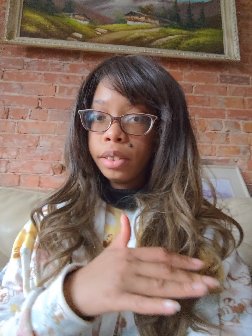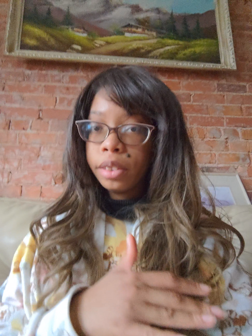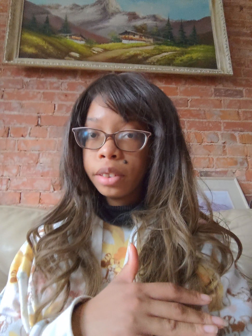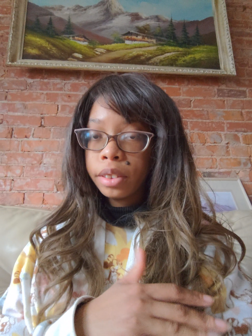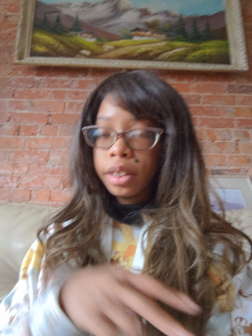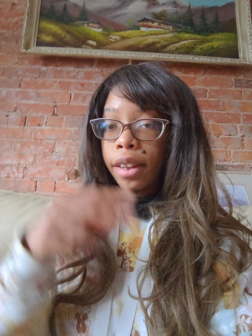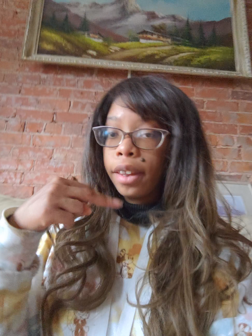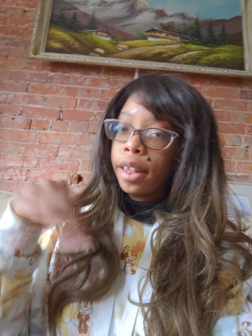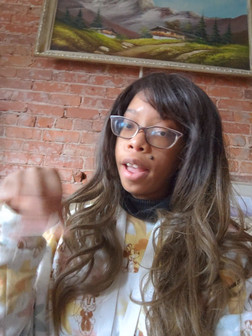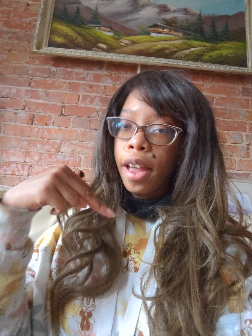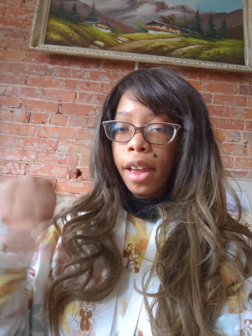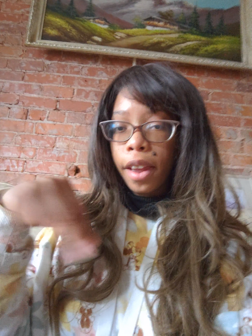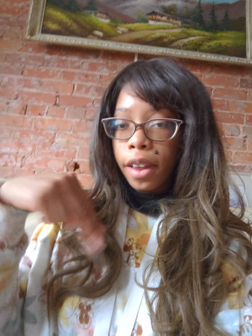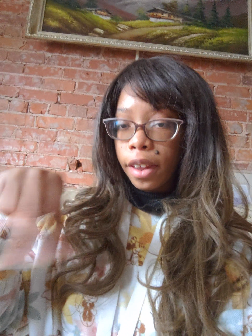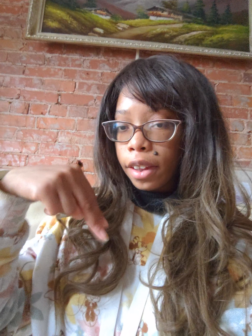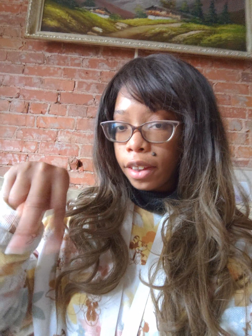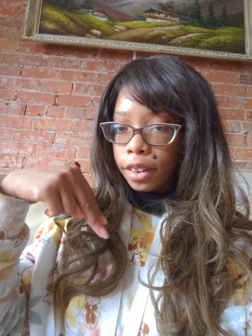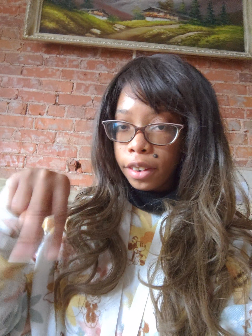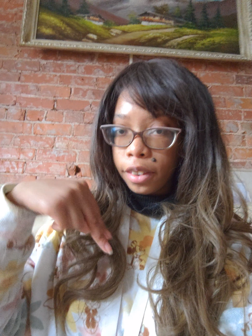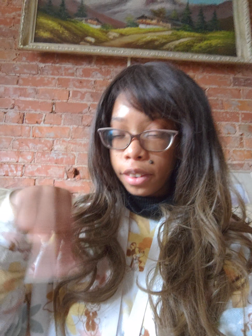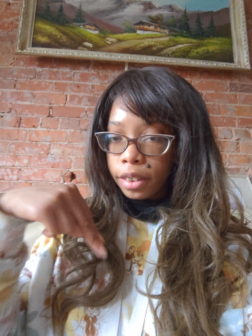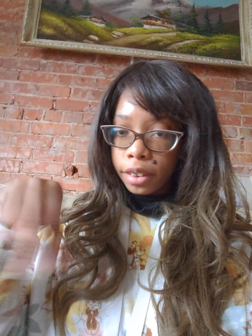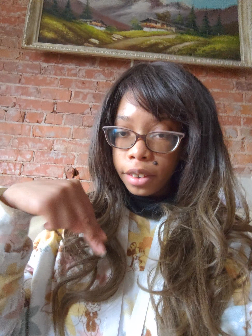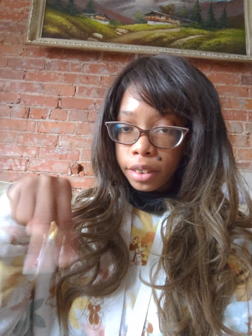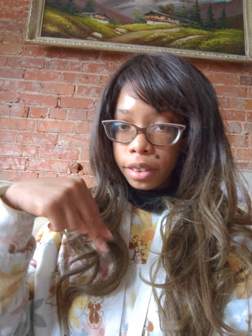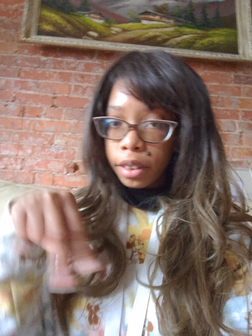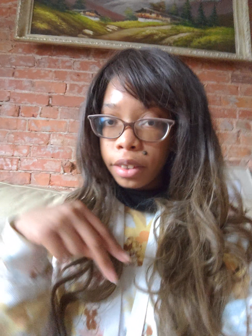dance